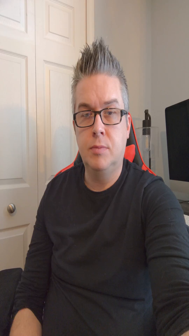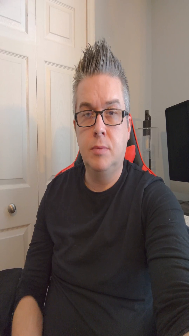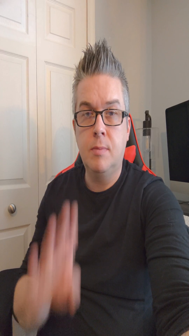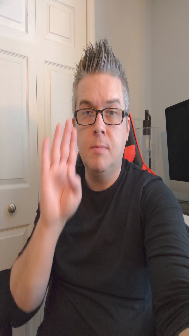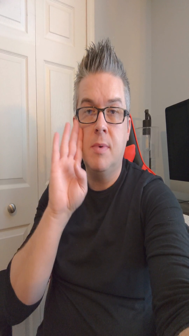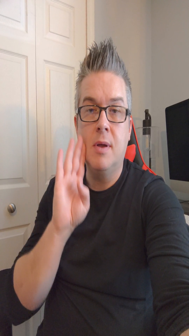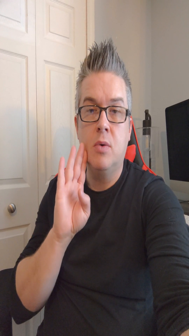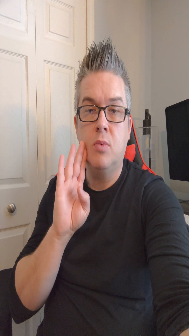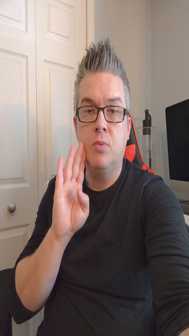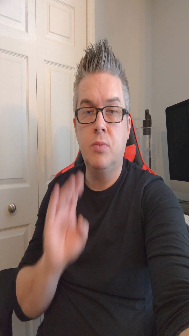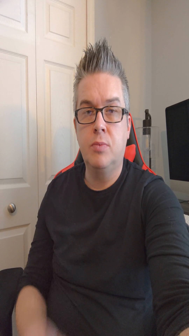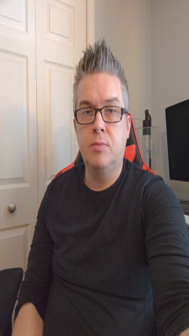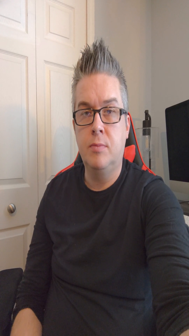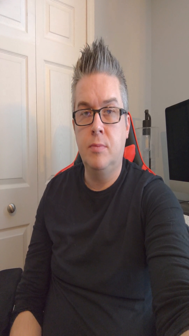brown